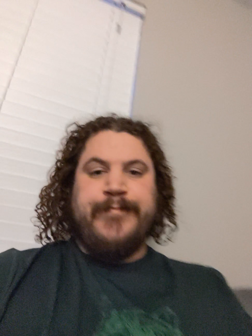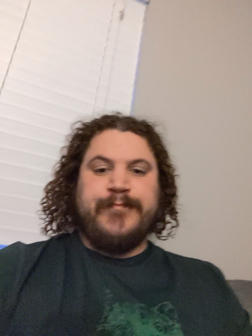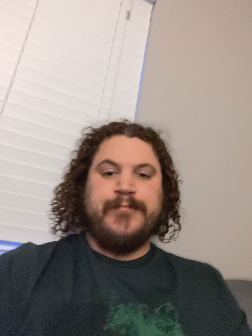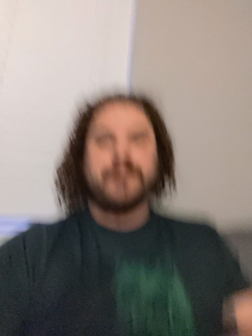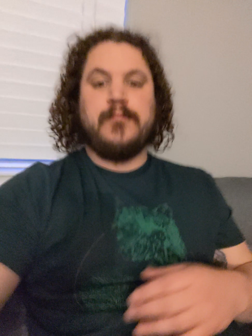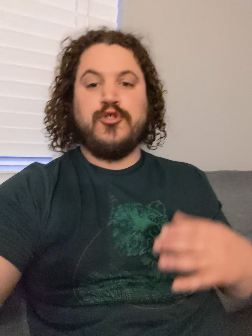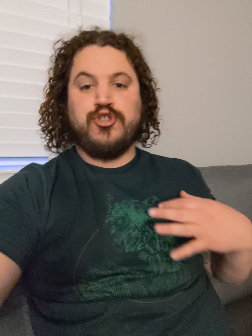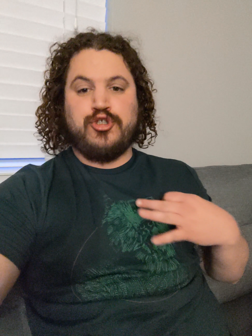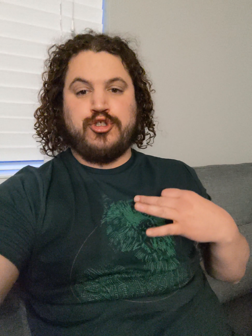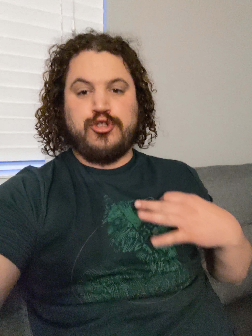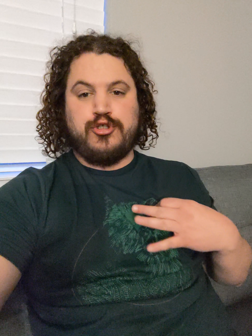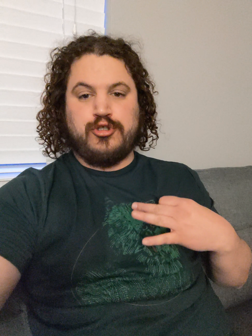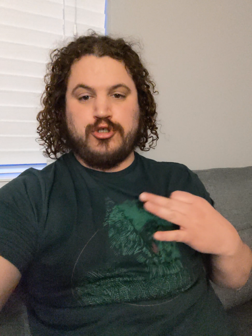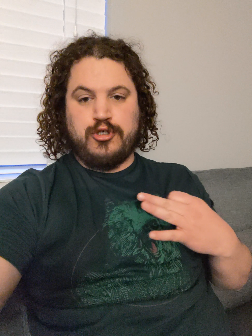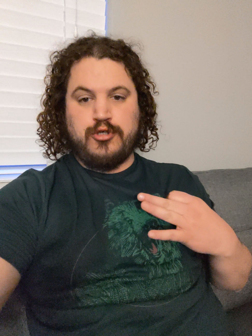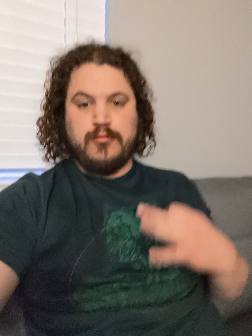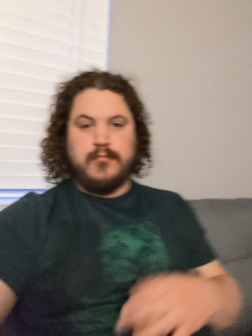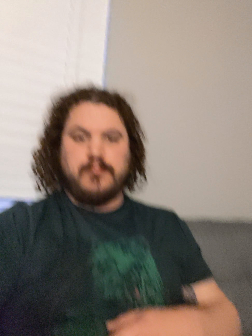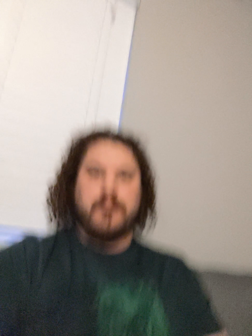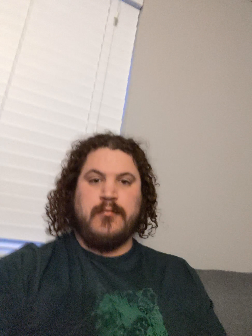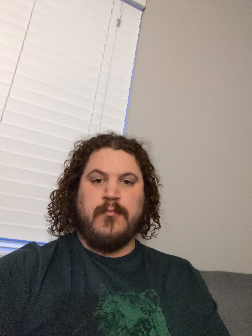shirt